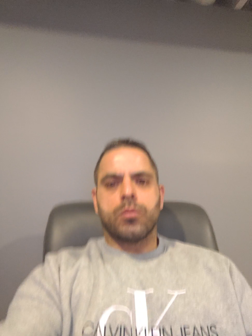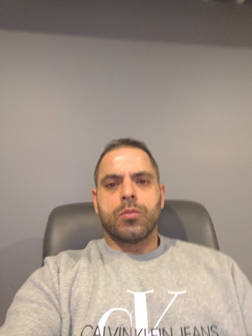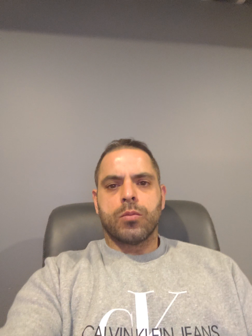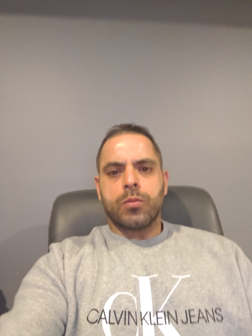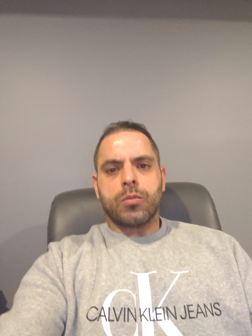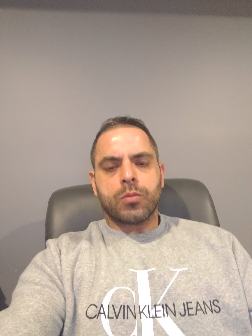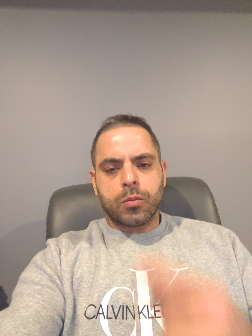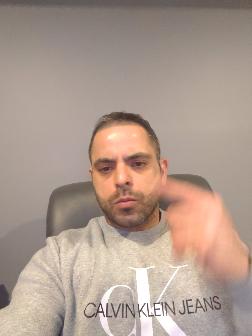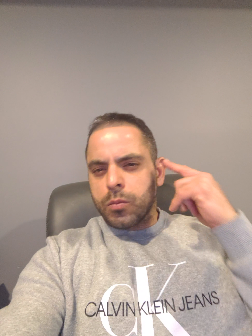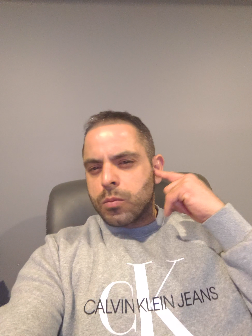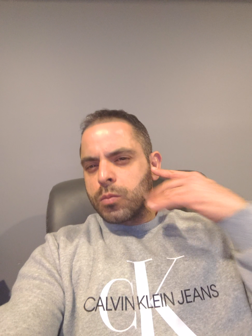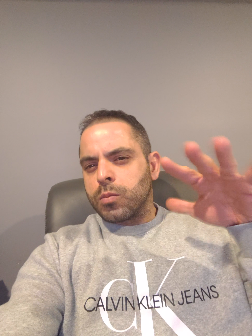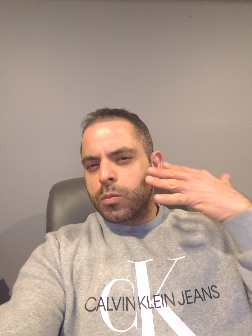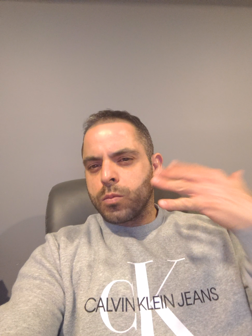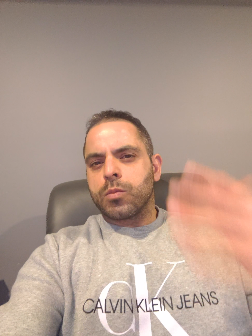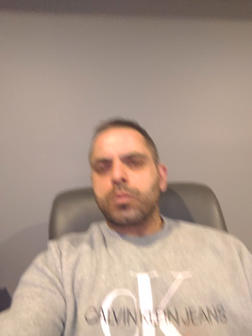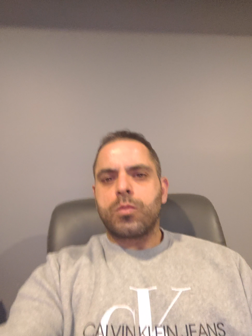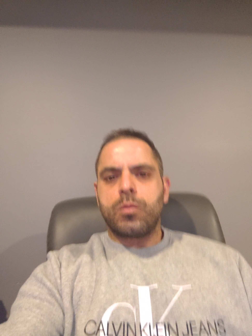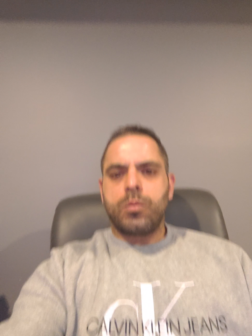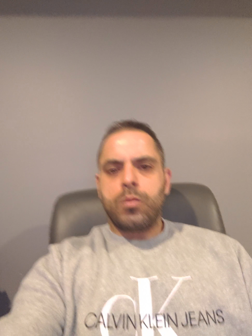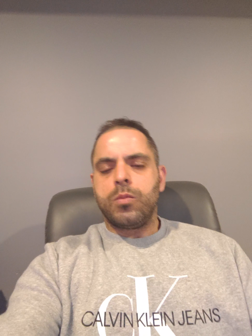noisy